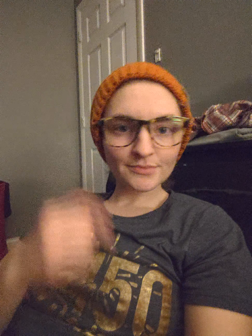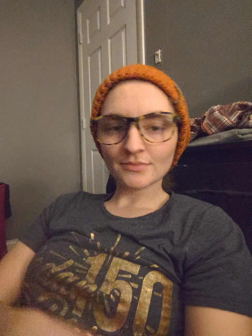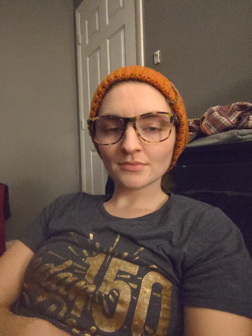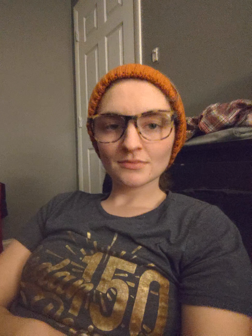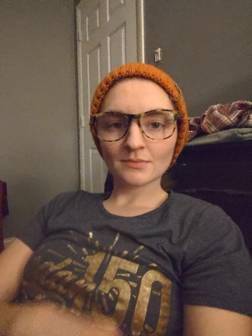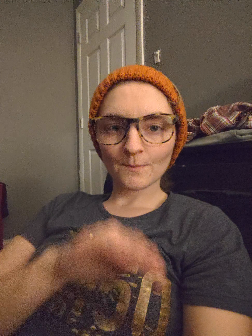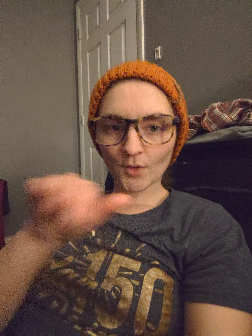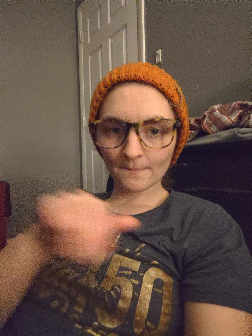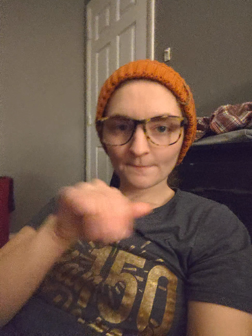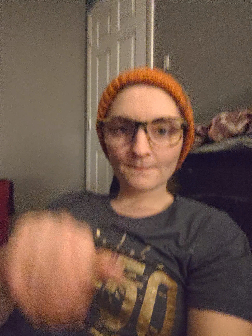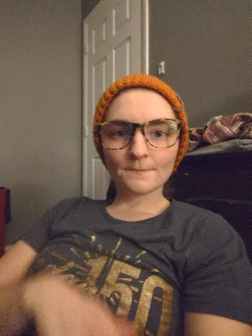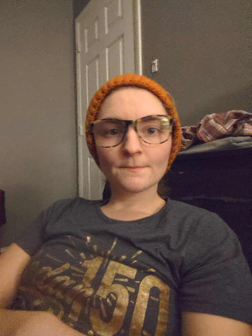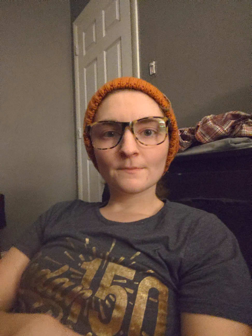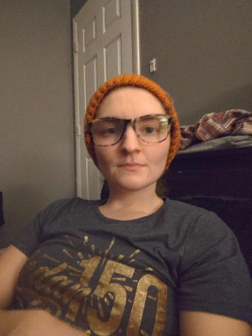pool